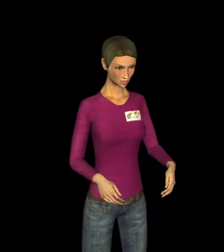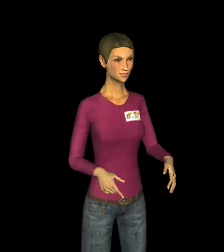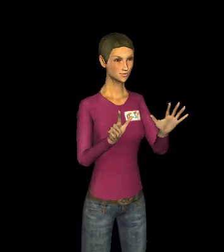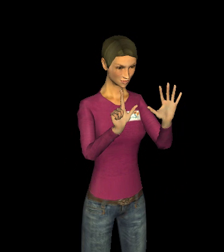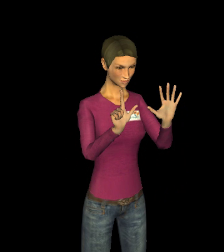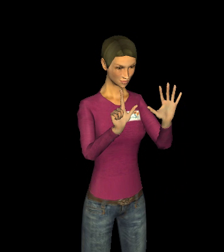7